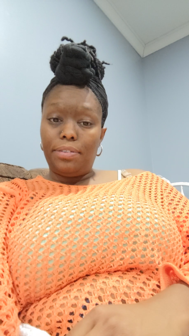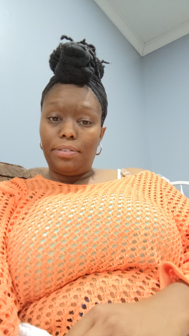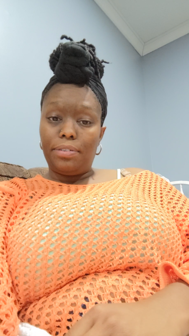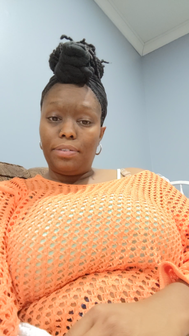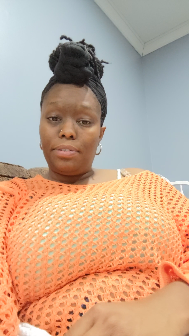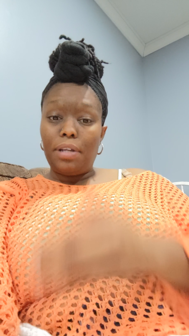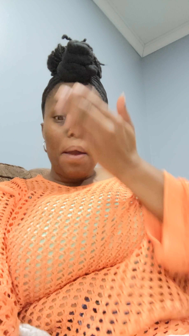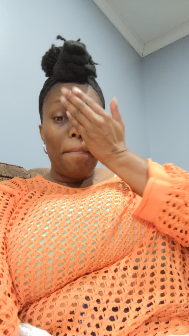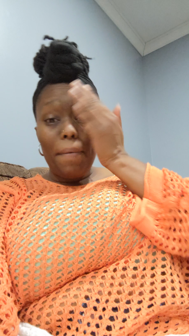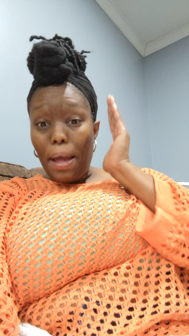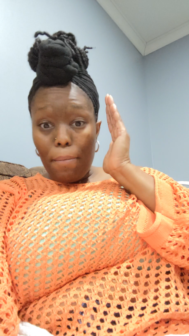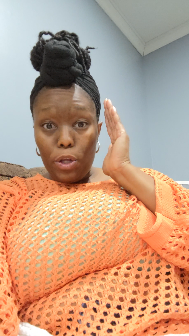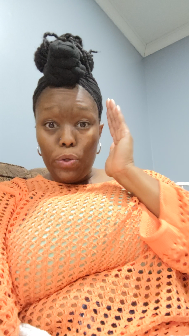peekaboo